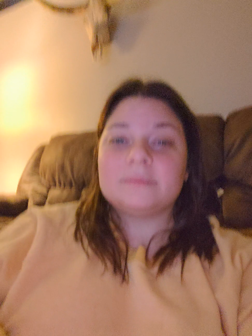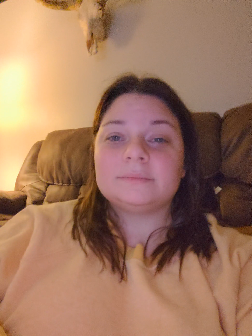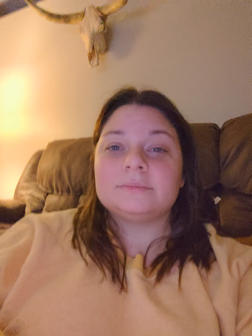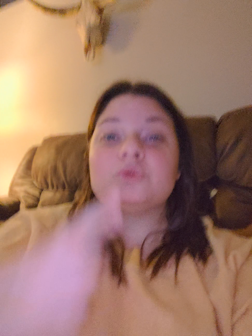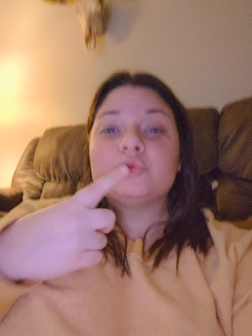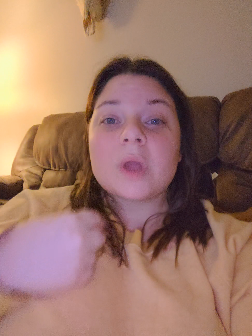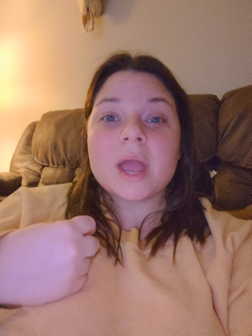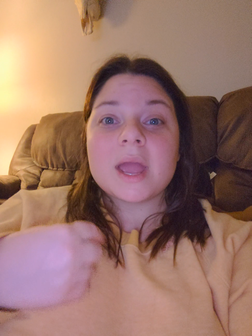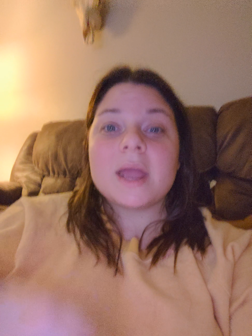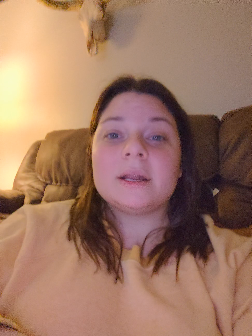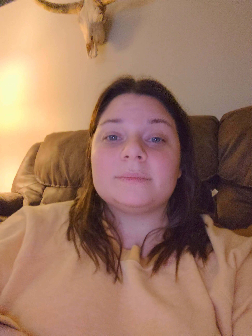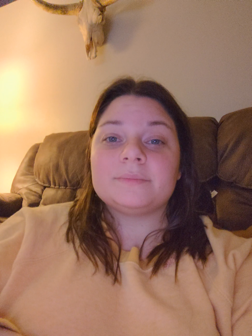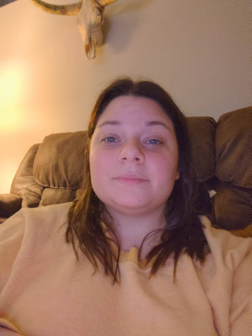red